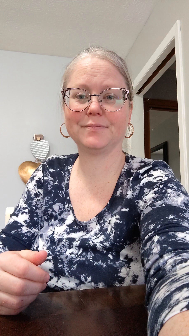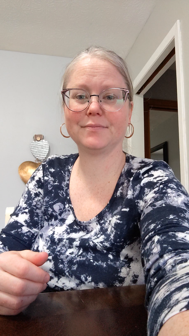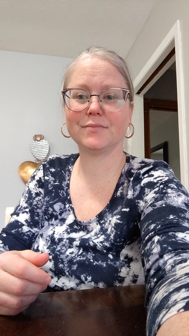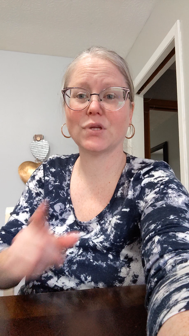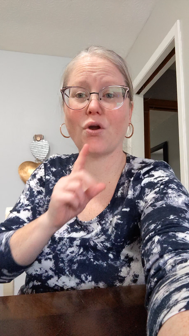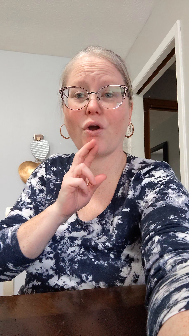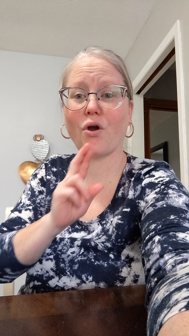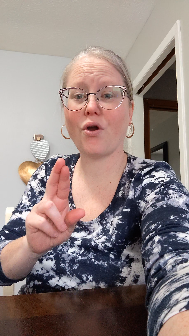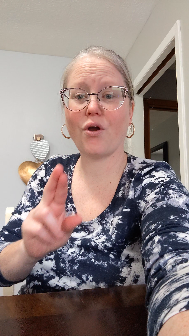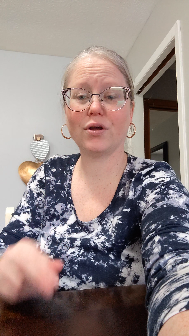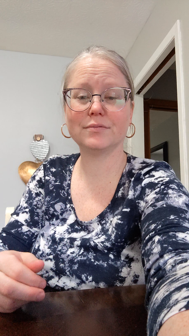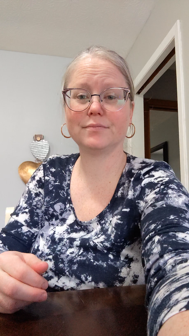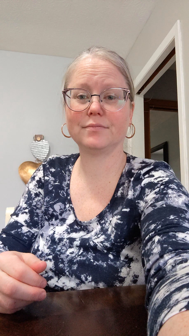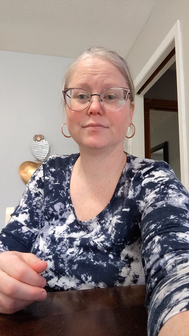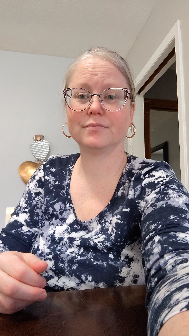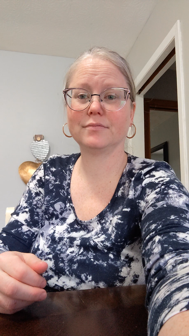are